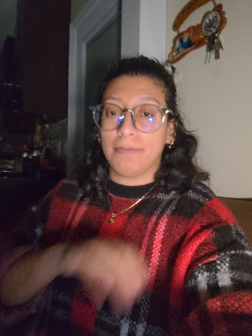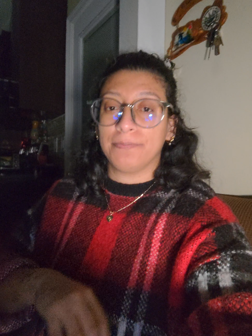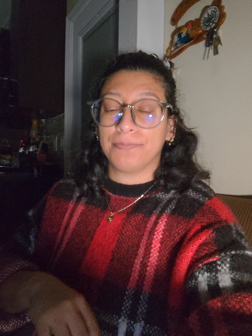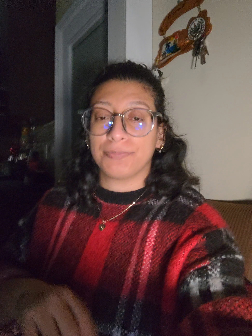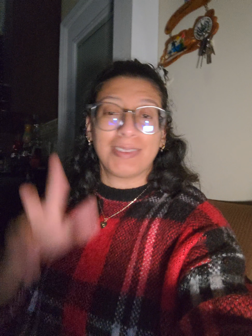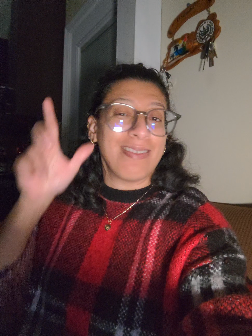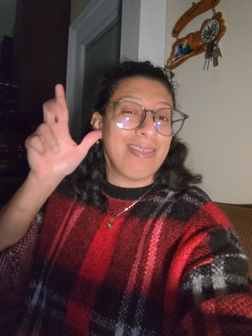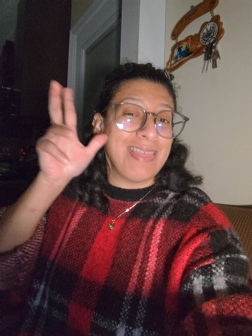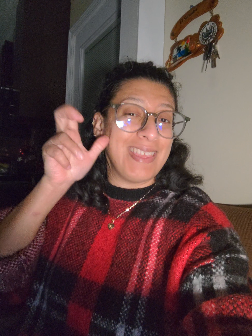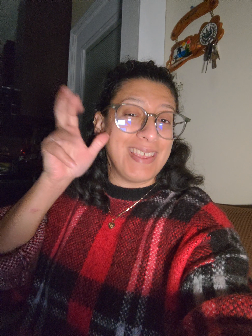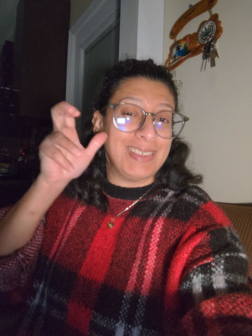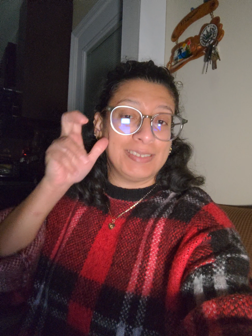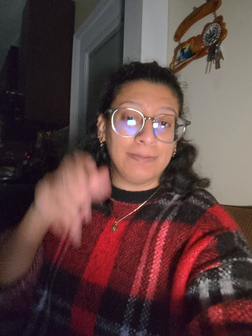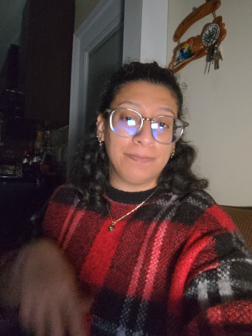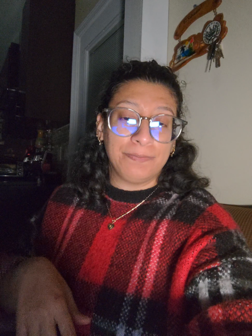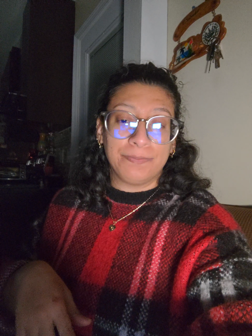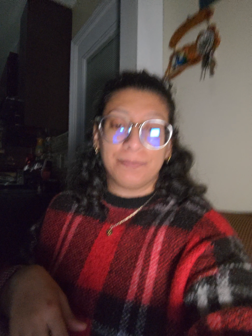listen